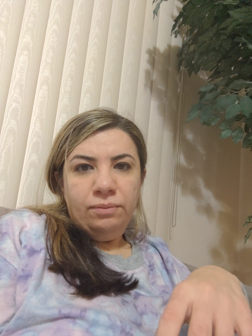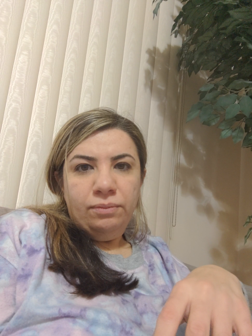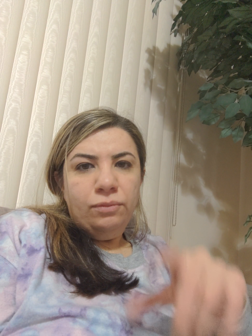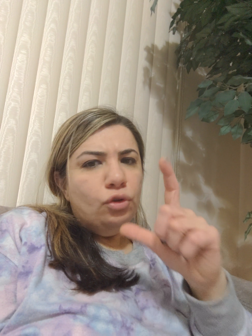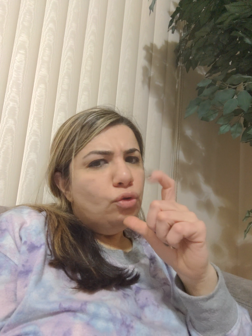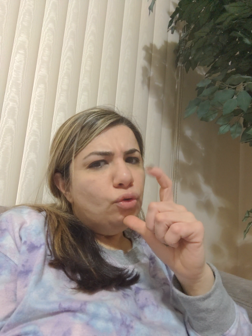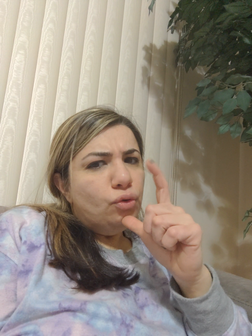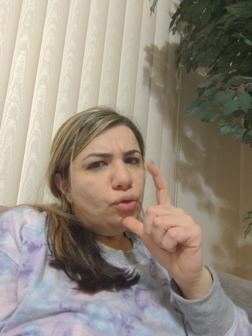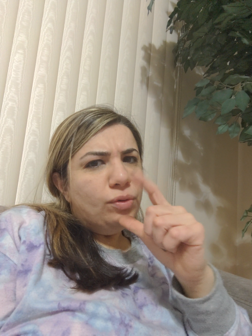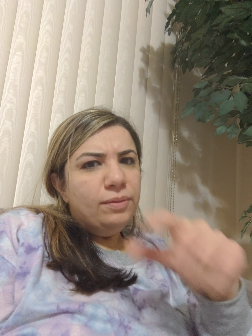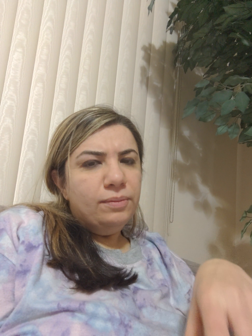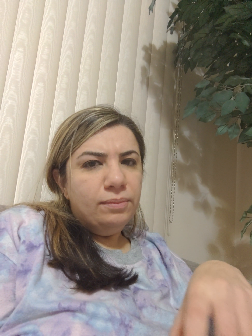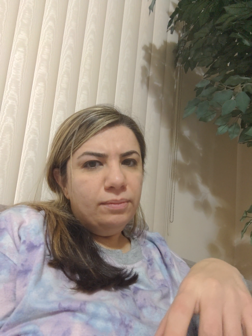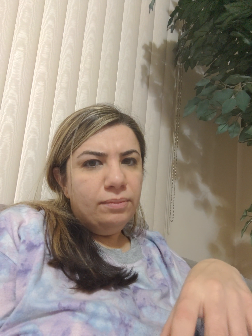who